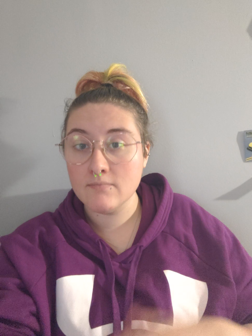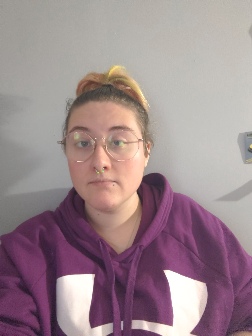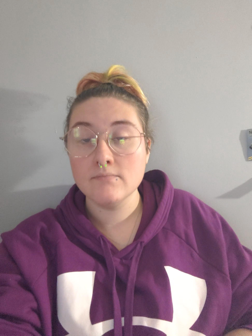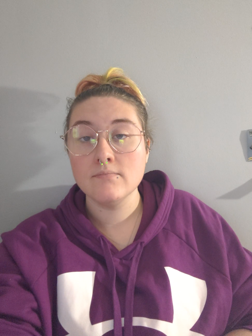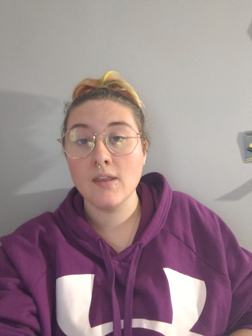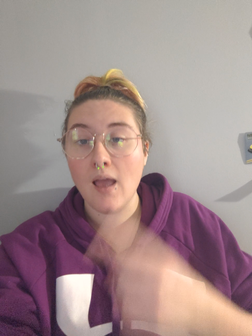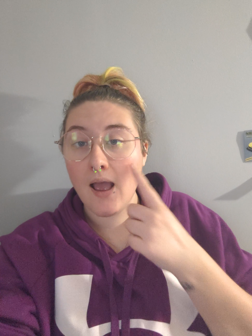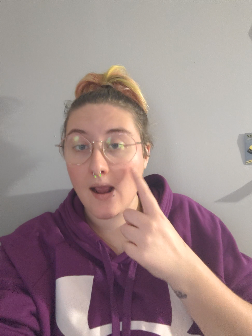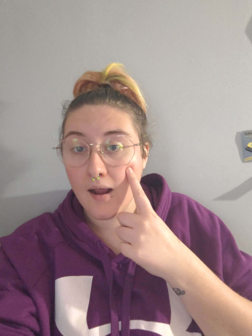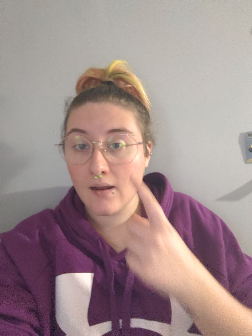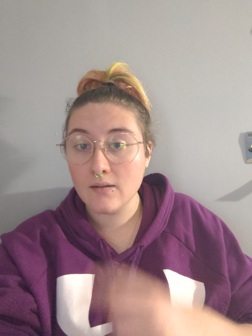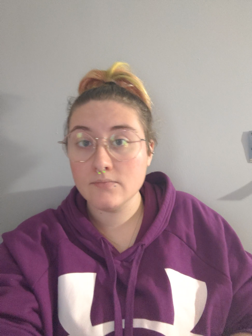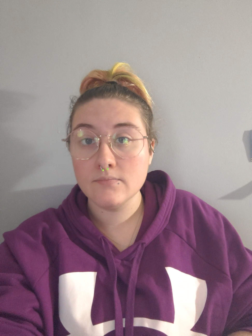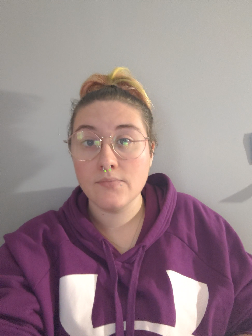eye